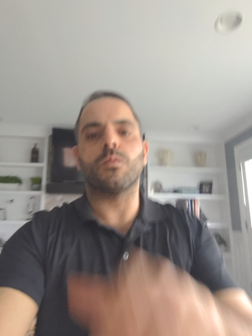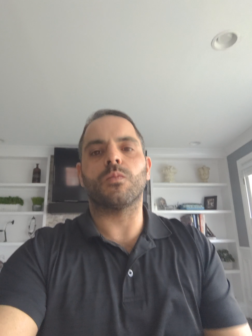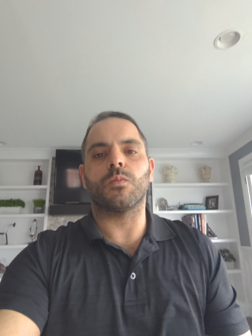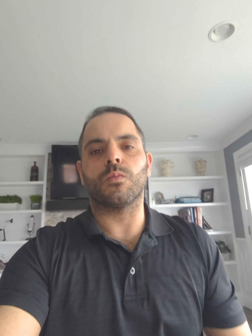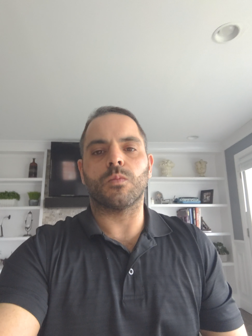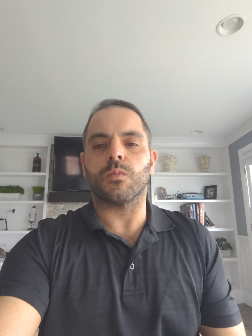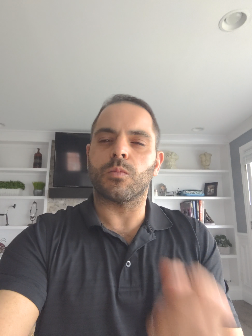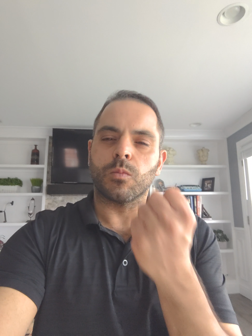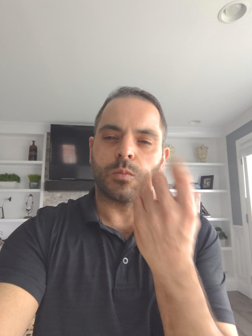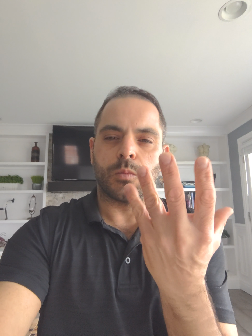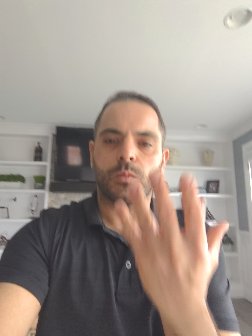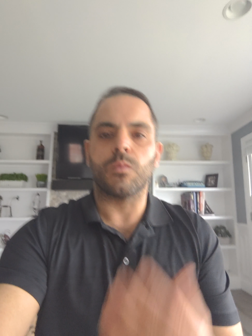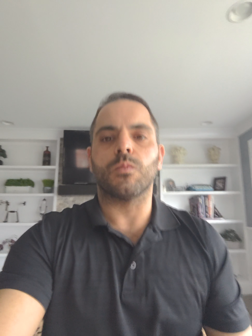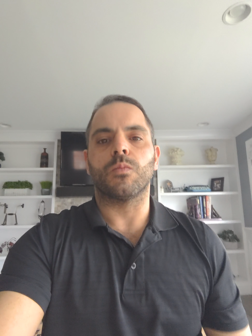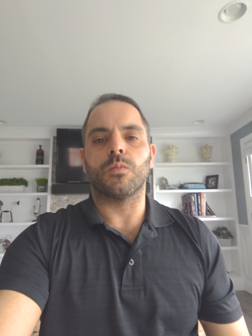many